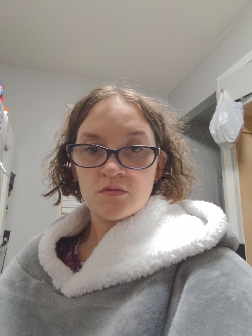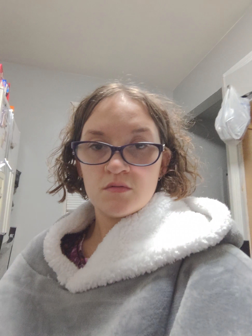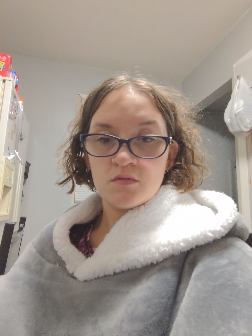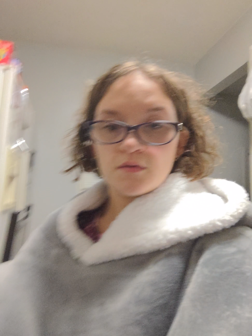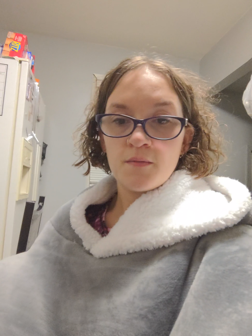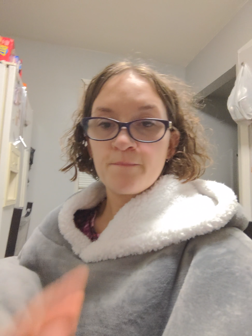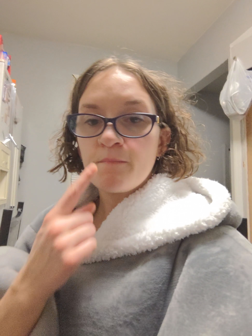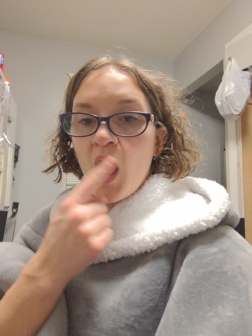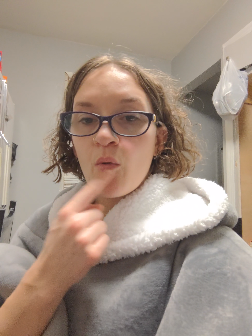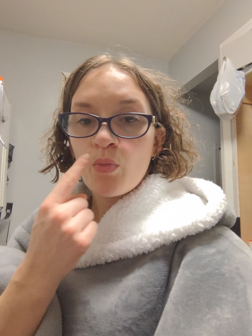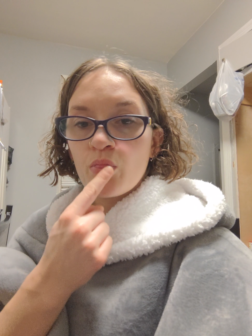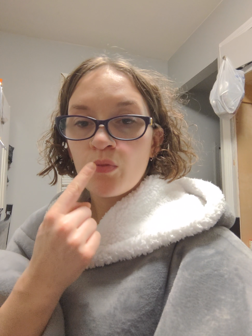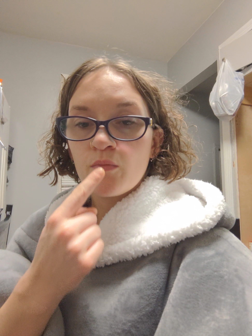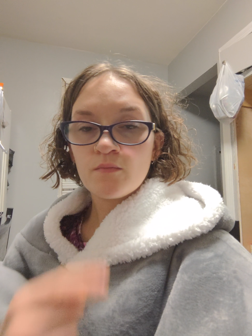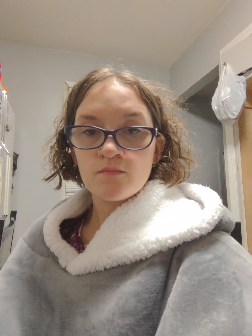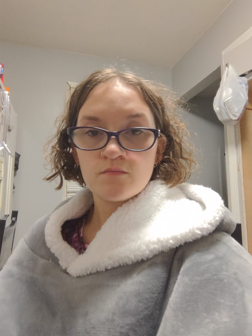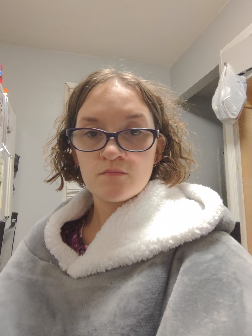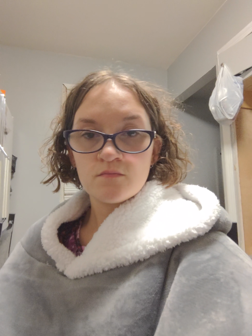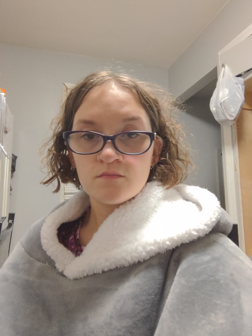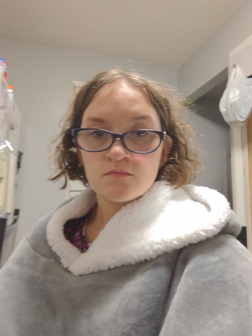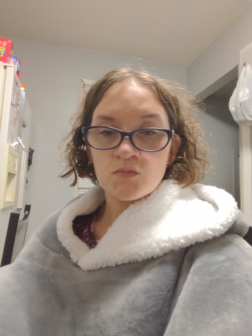mouth